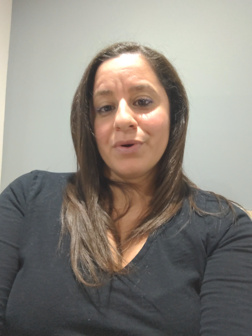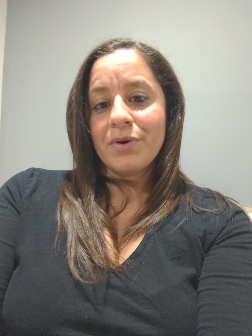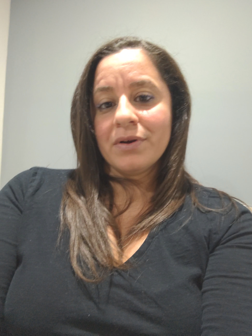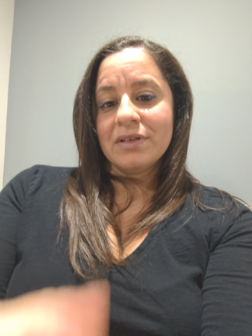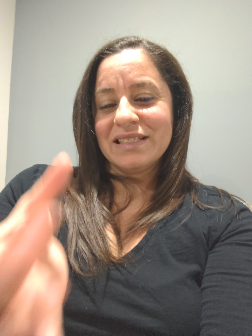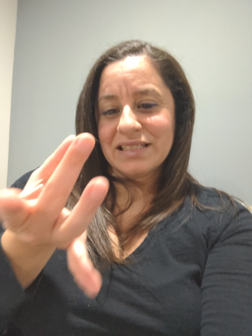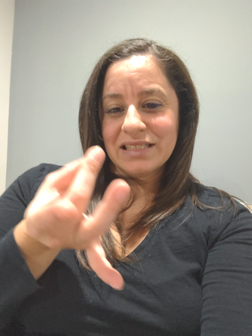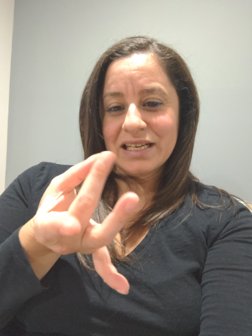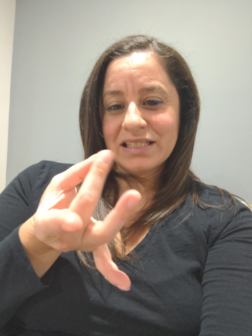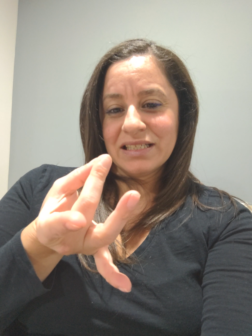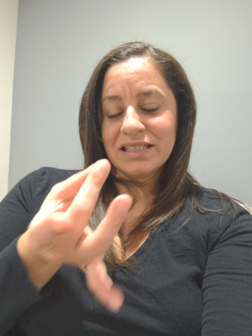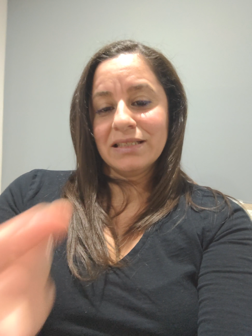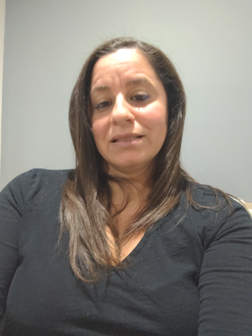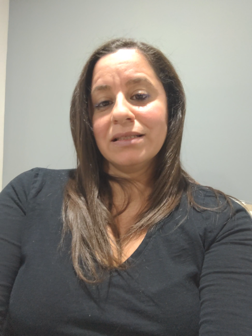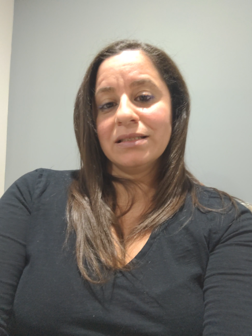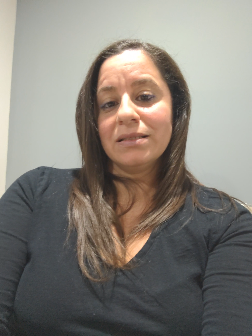sticky